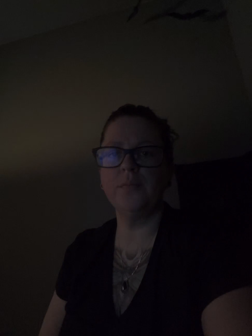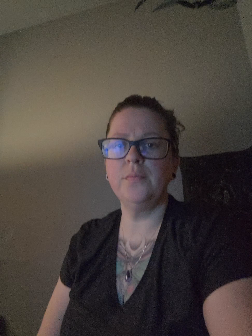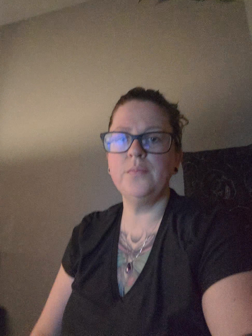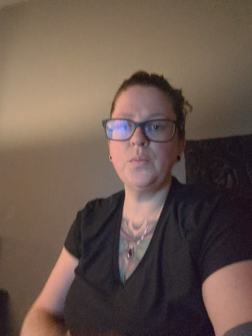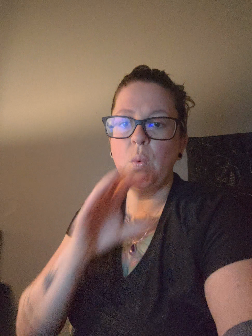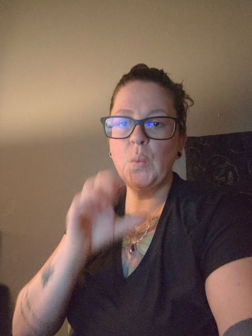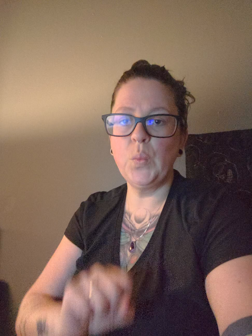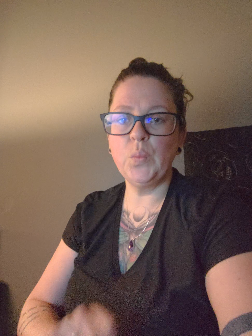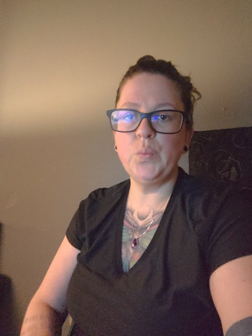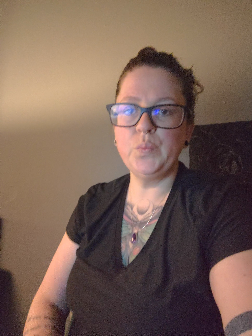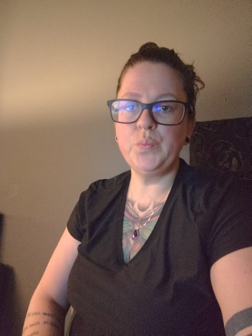old